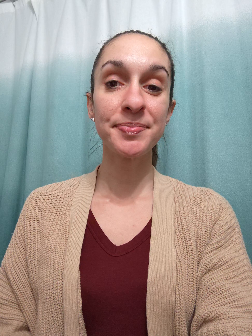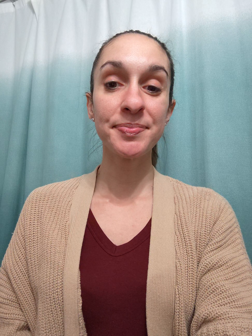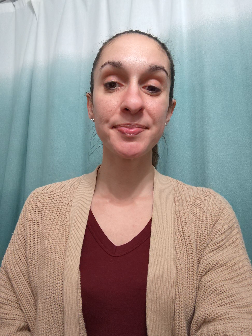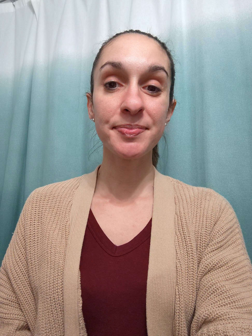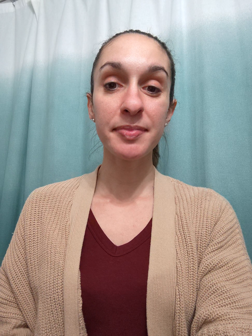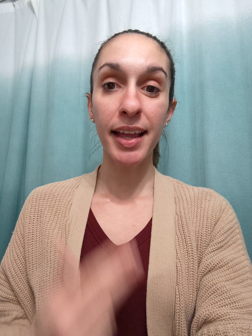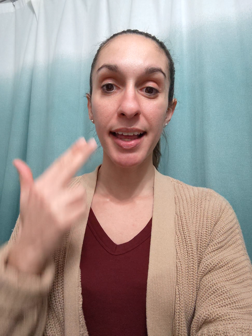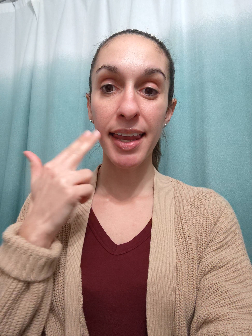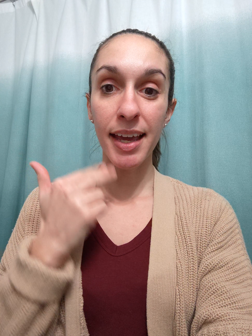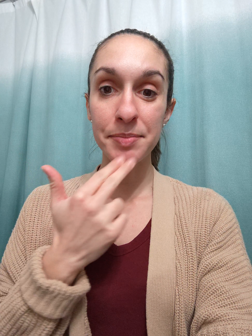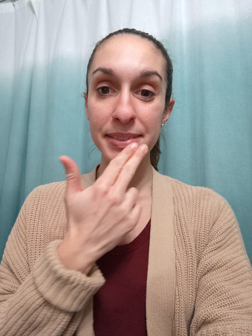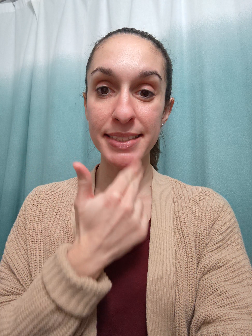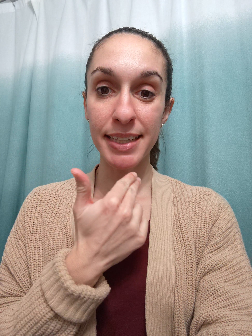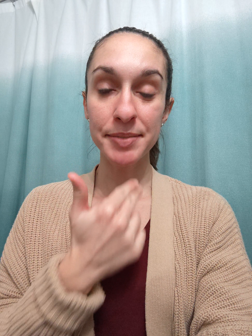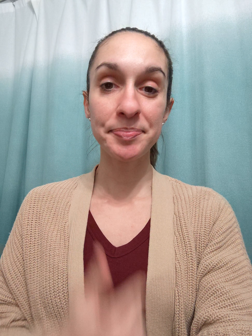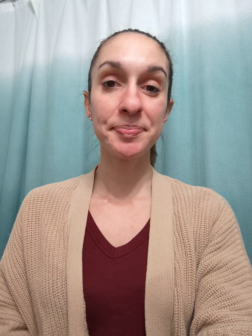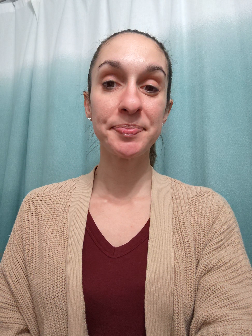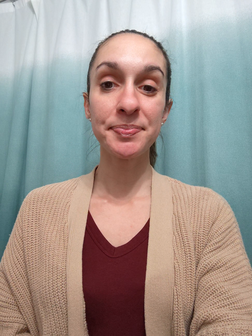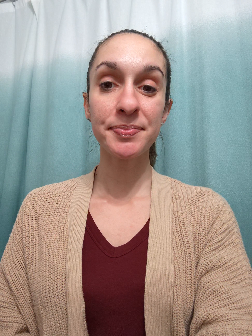napkin